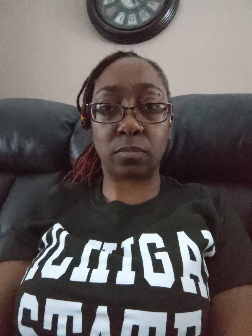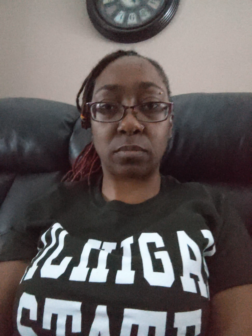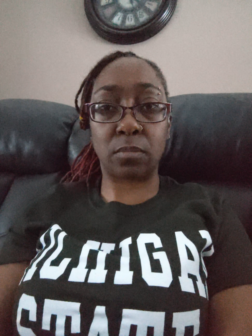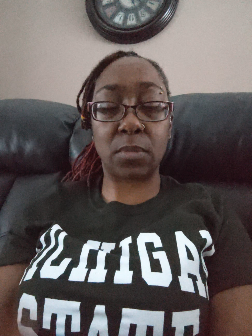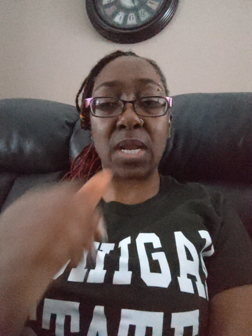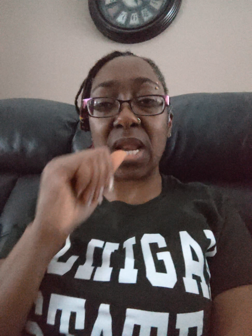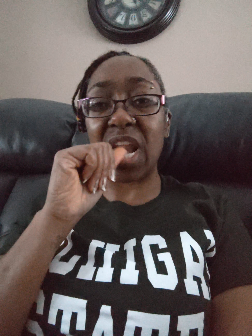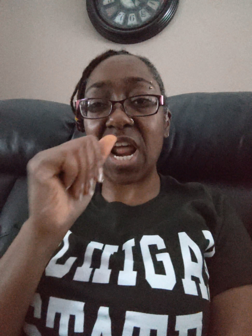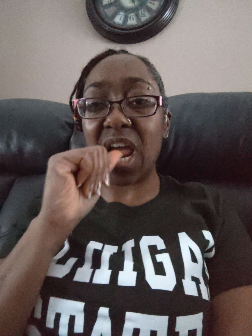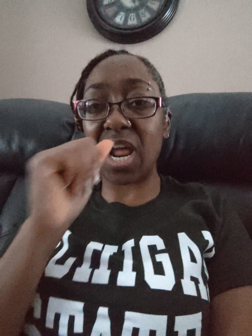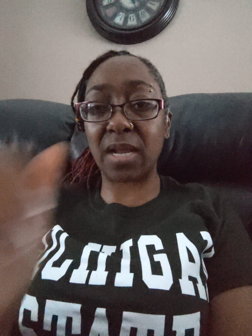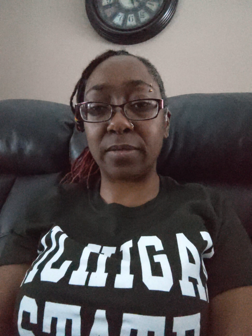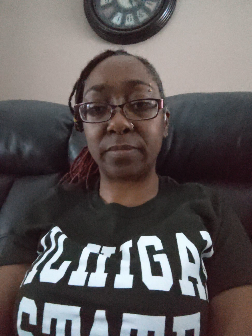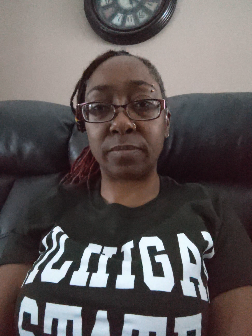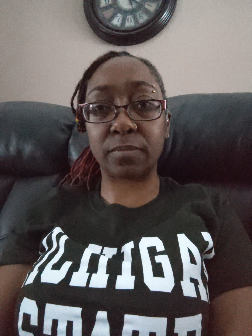nuts